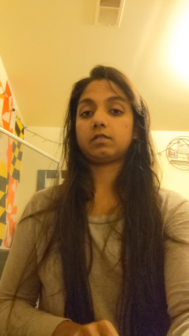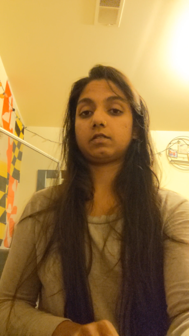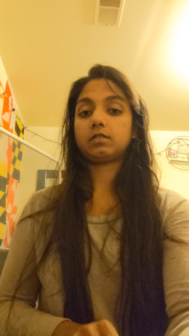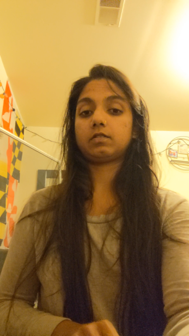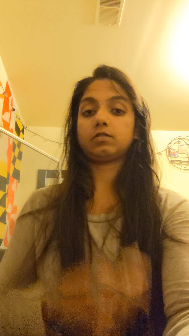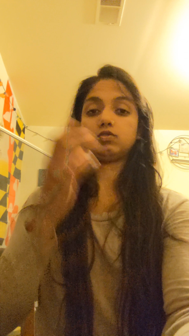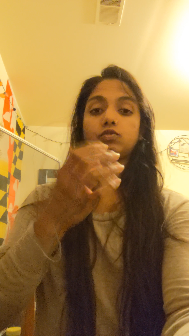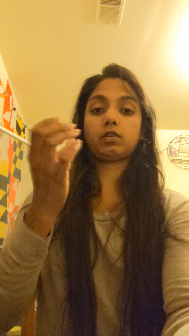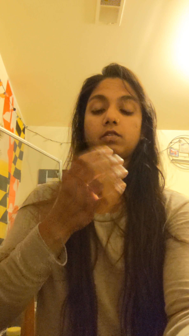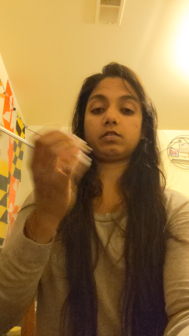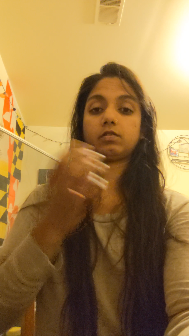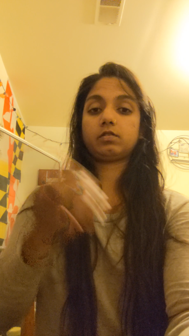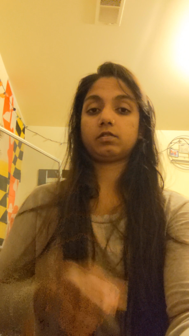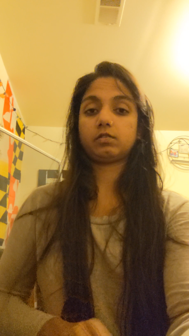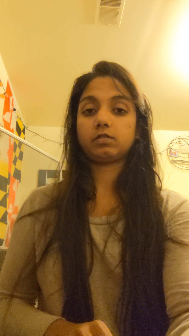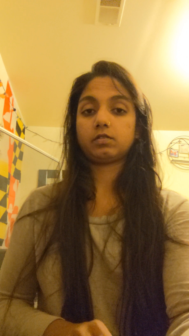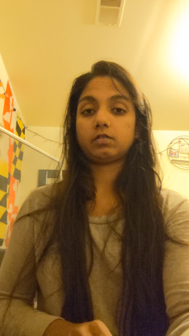shake